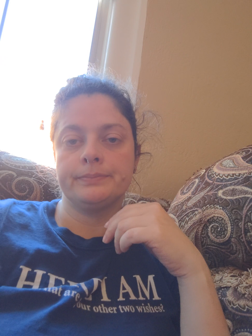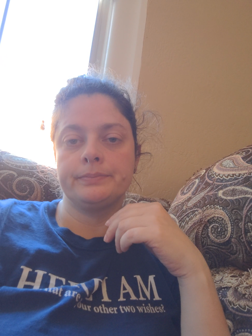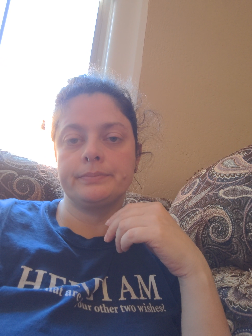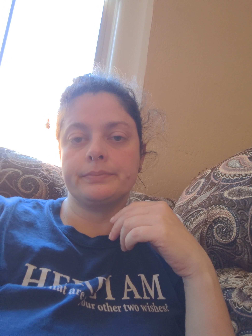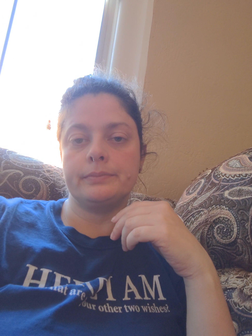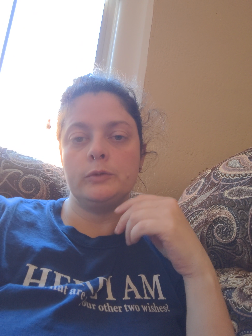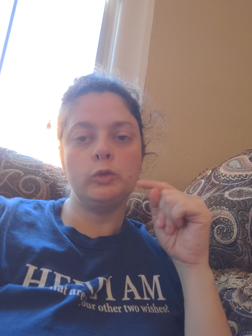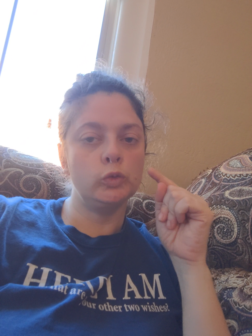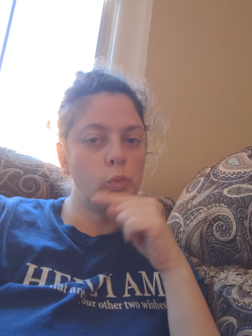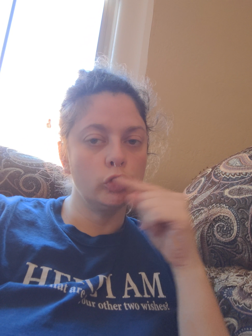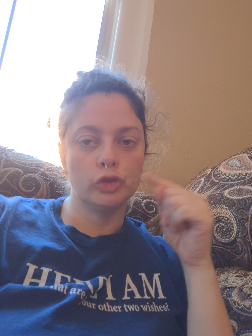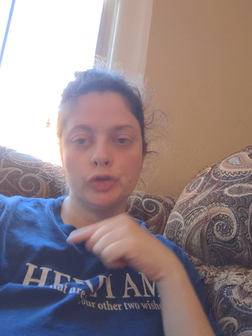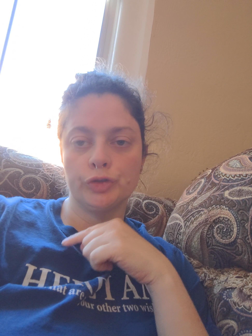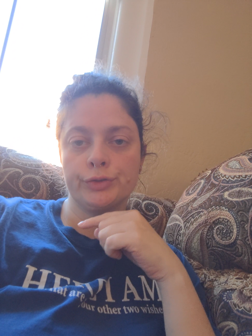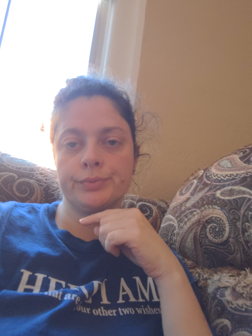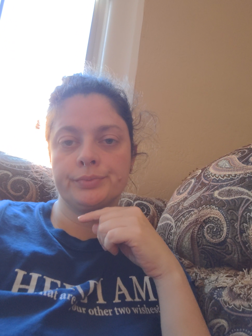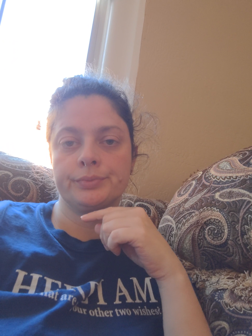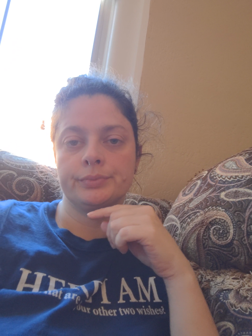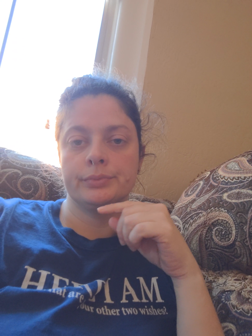toothbrush